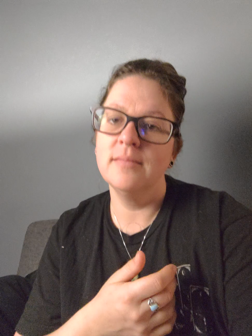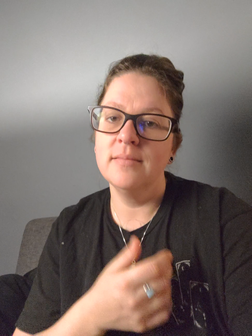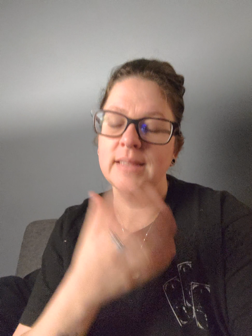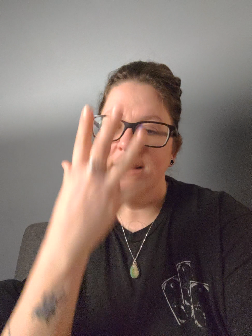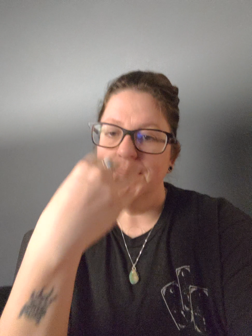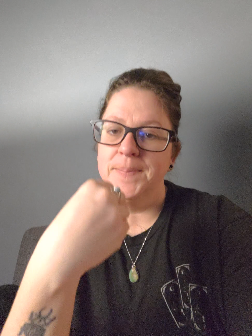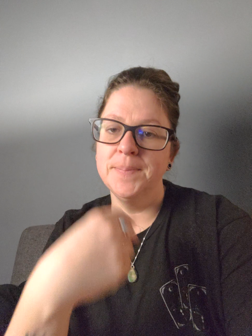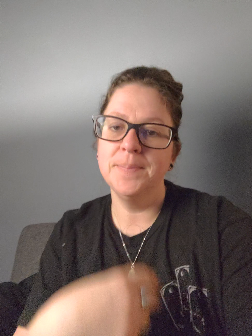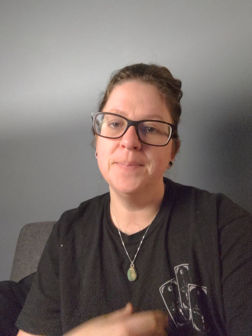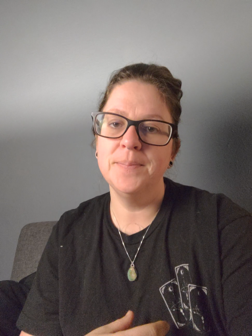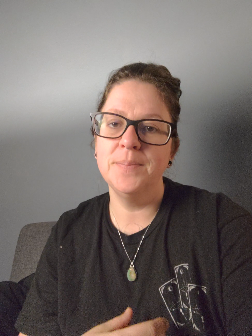sleep